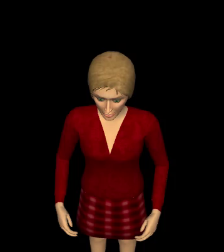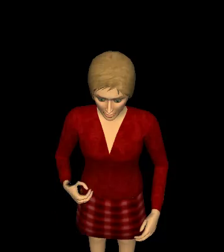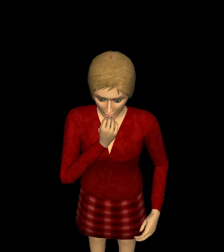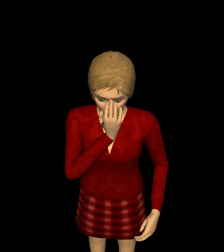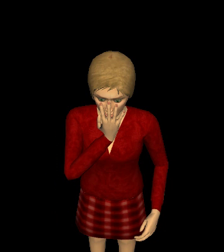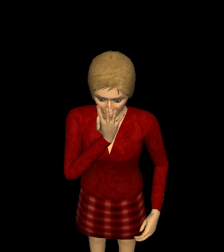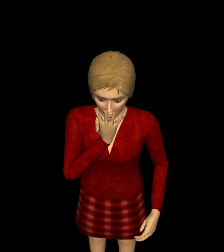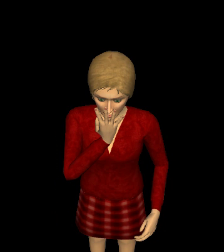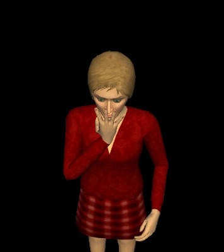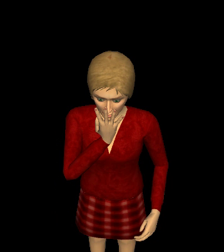أزهار